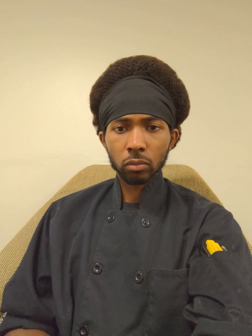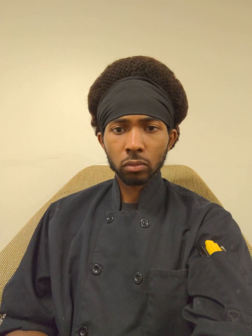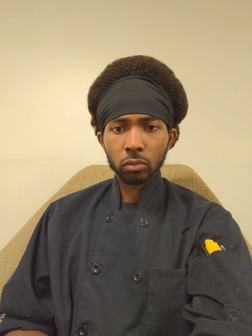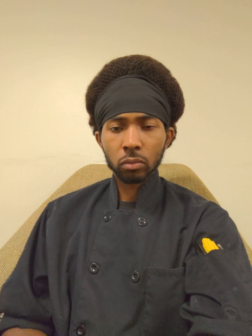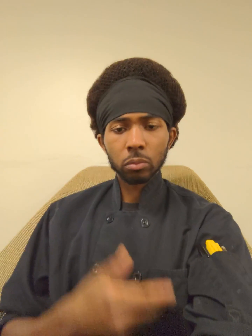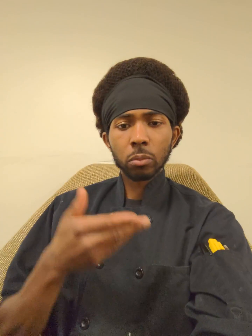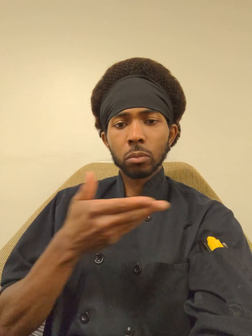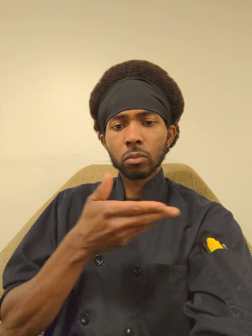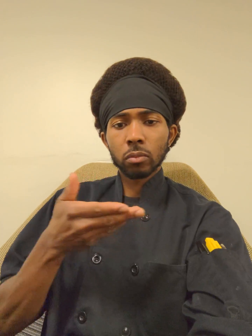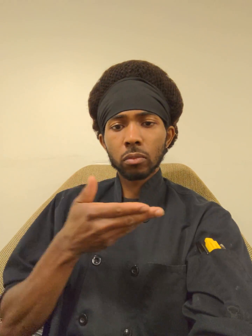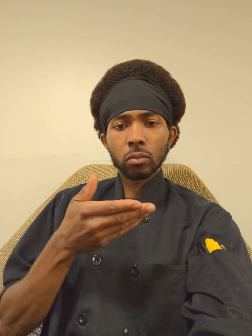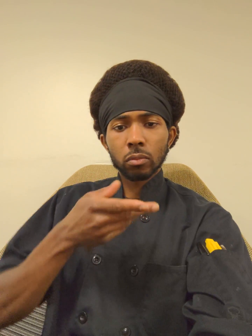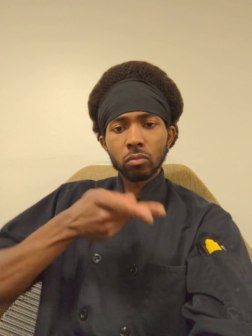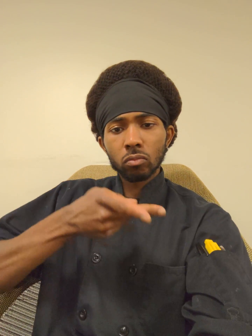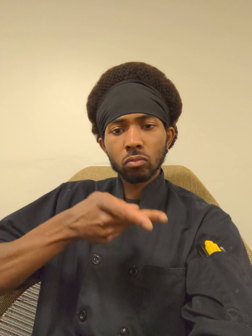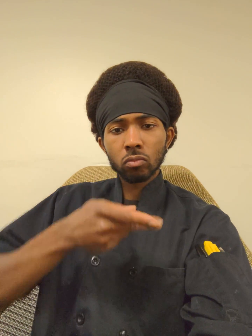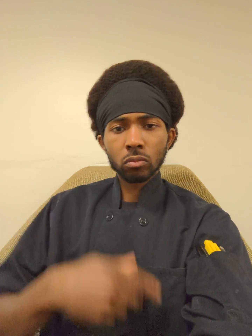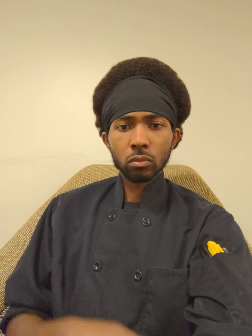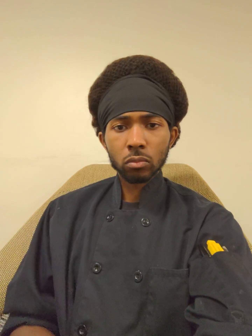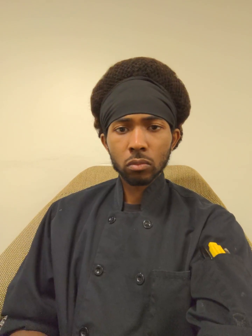babysitter